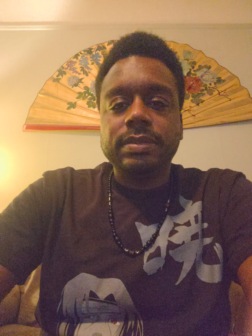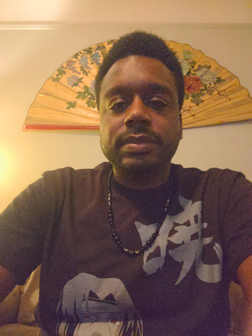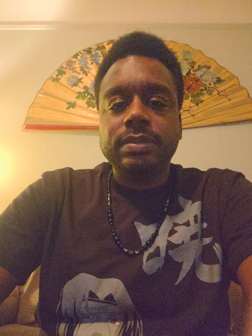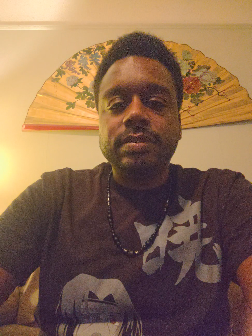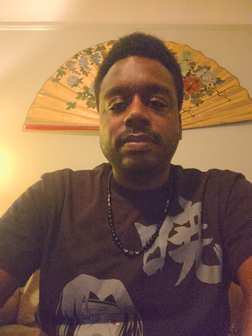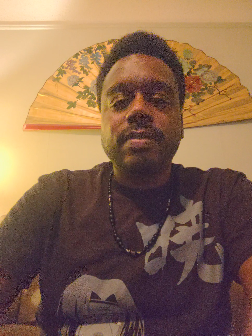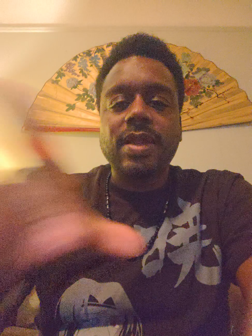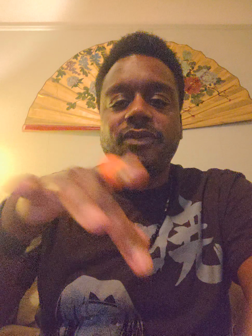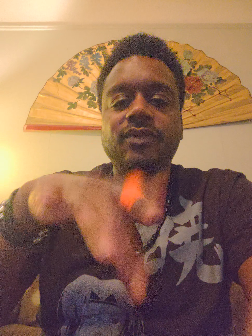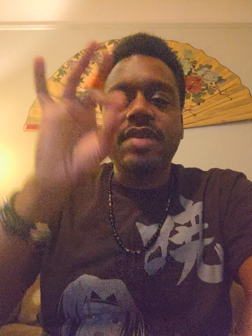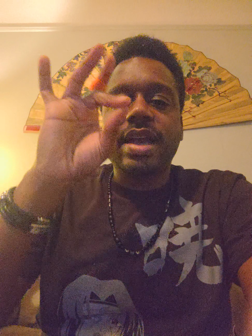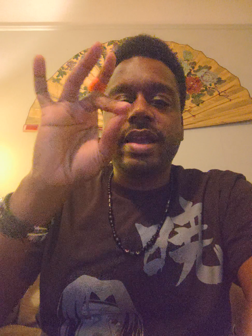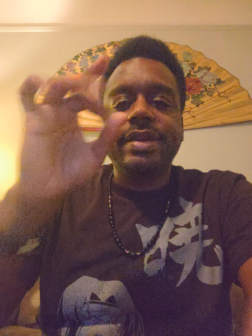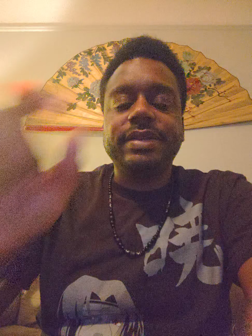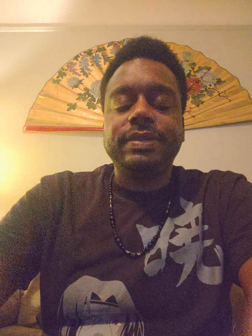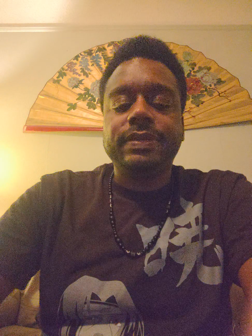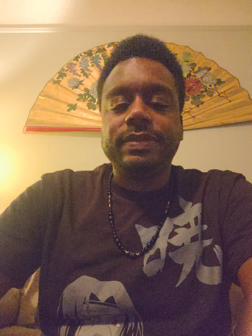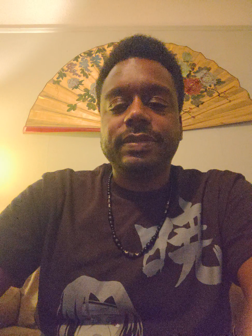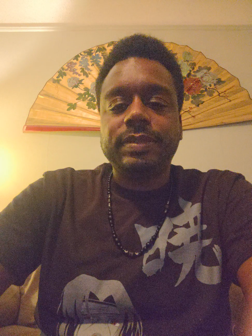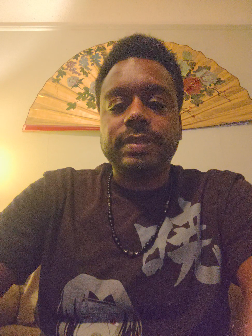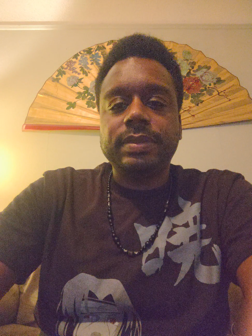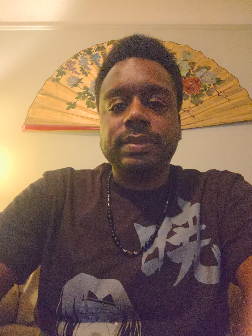find